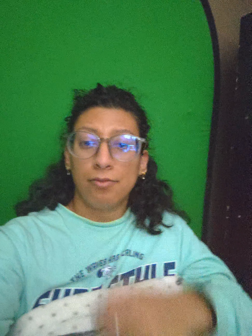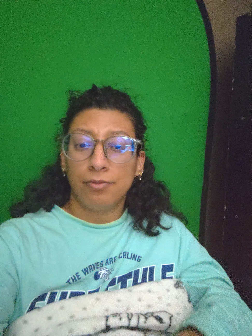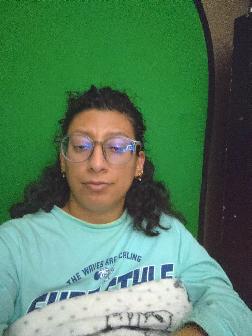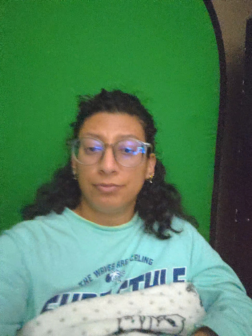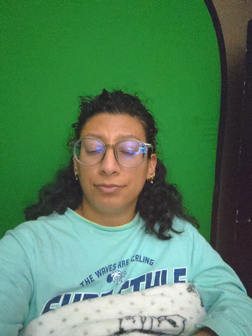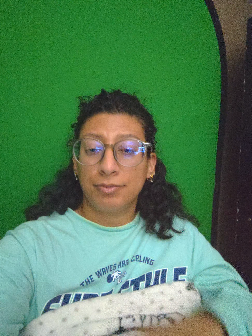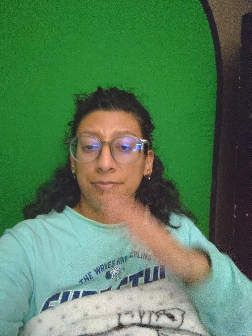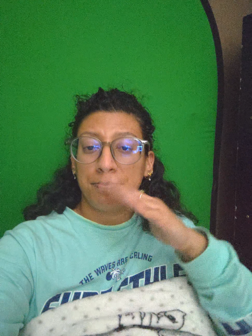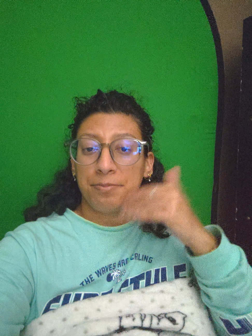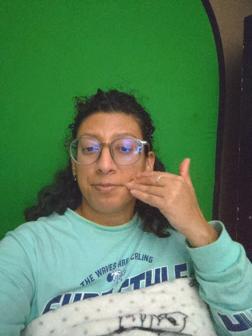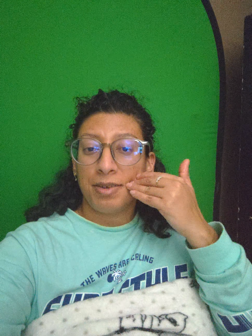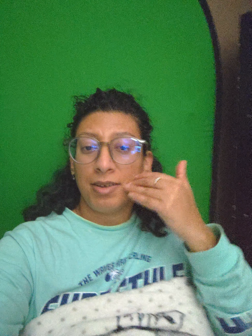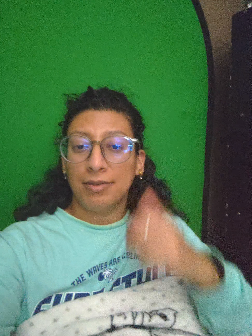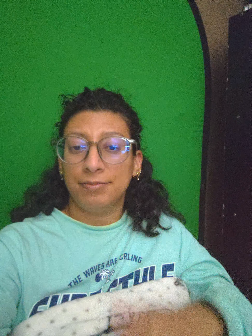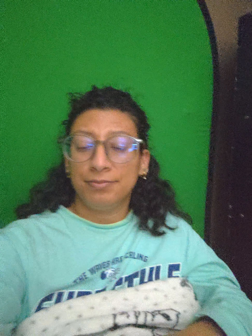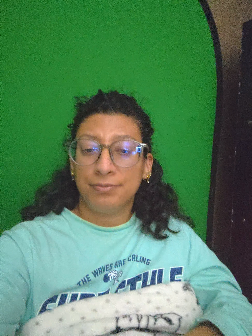smile